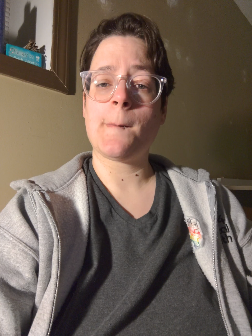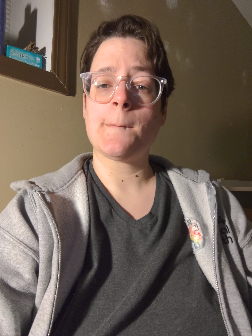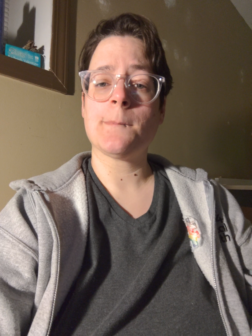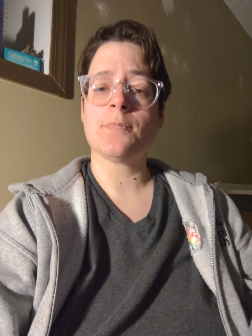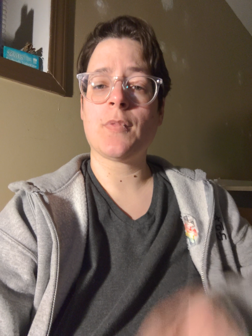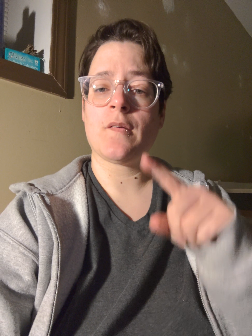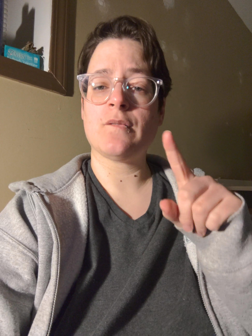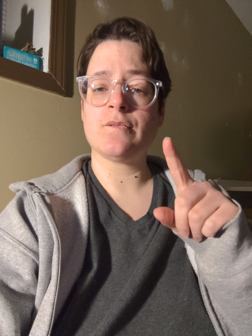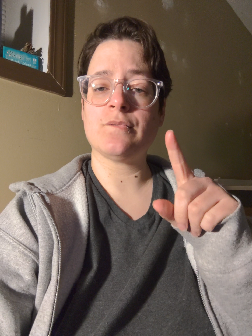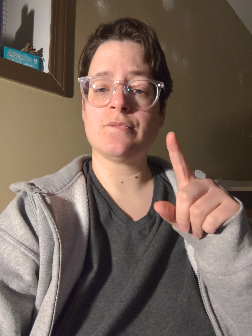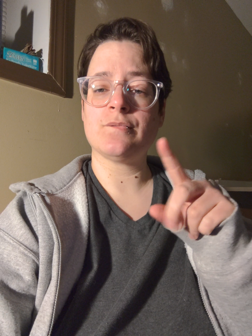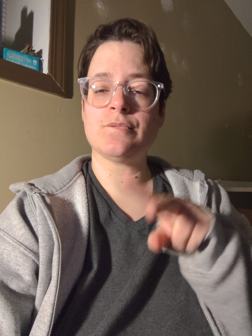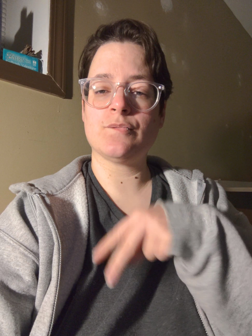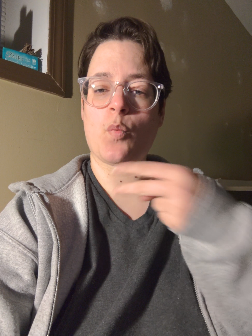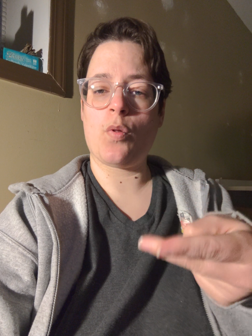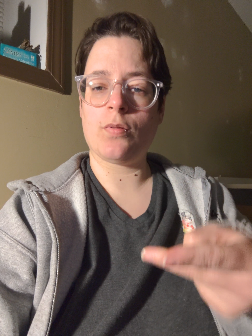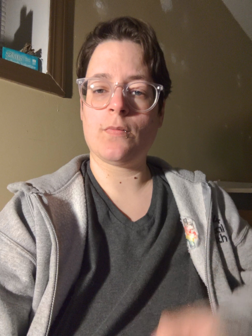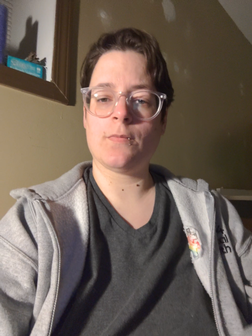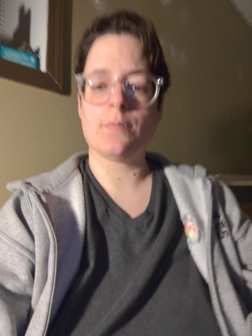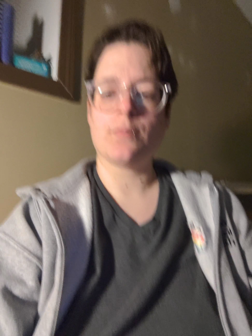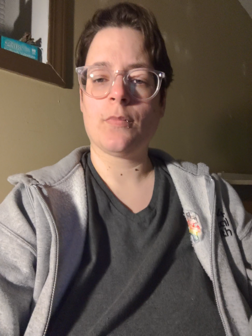fall